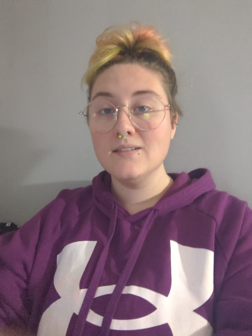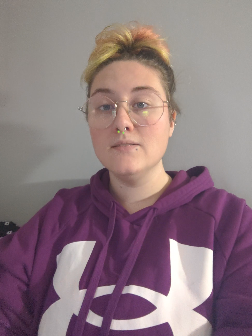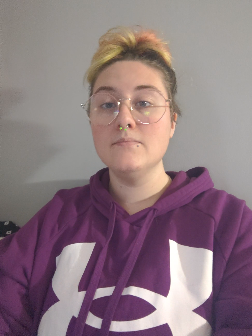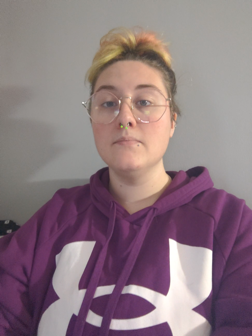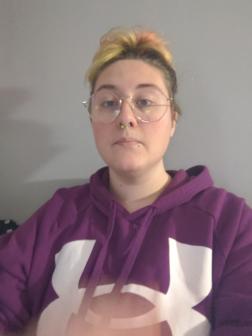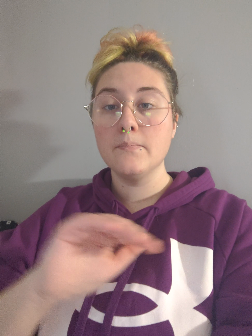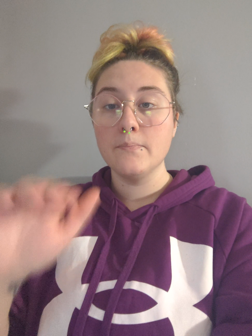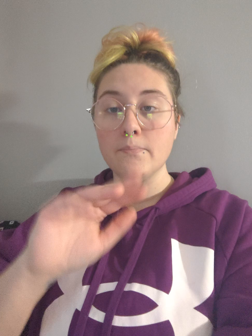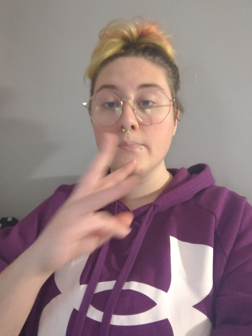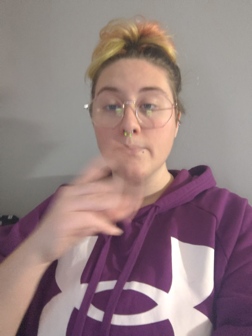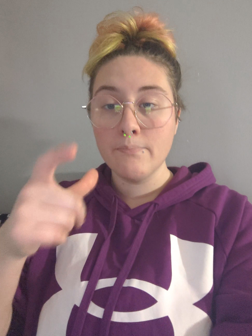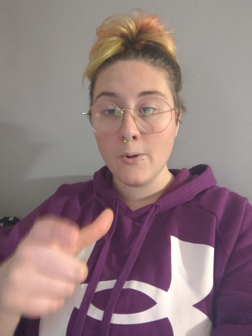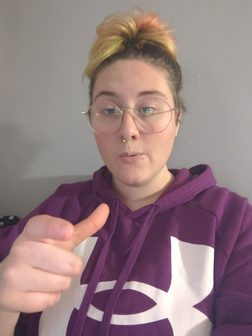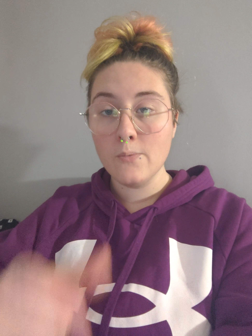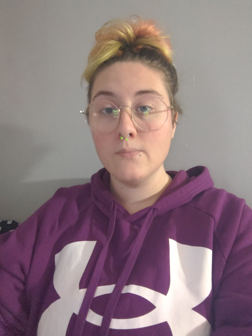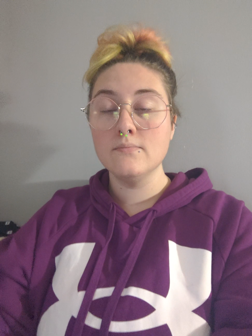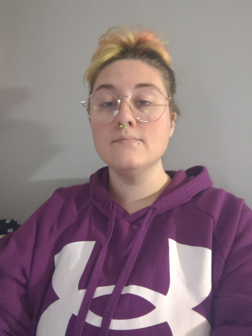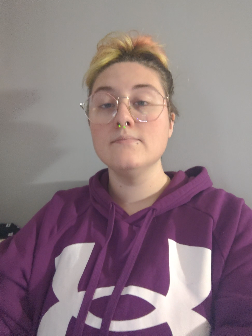pool